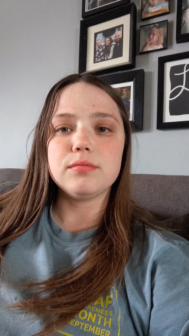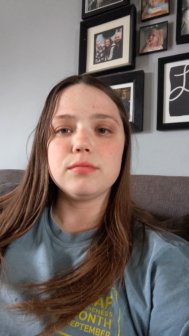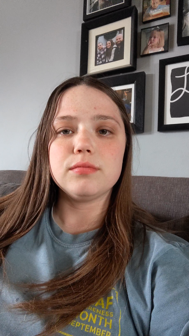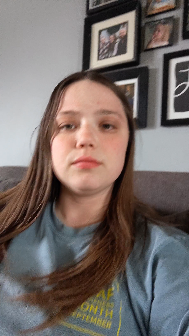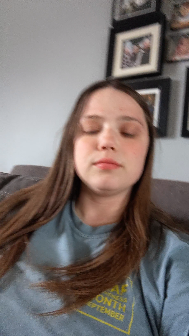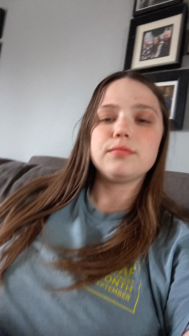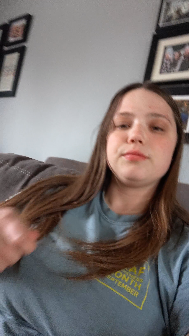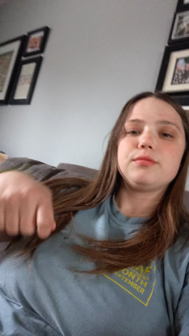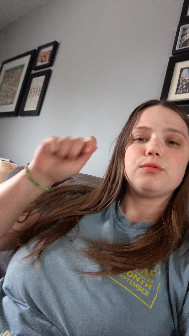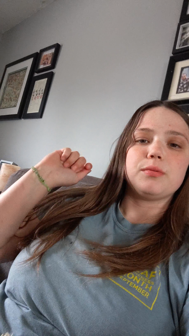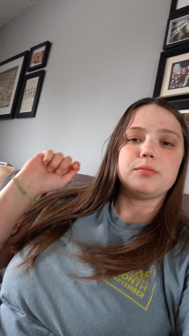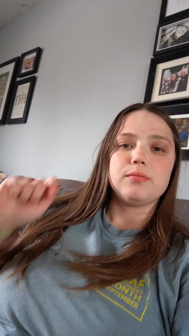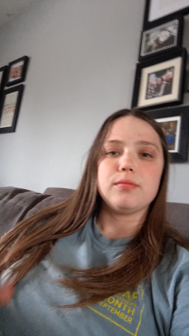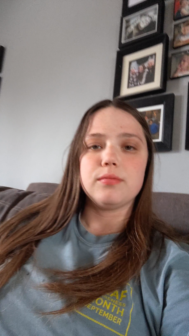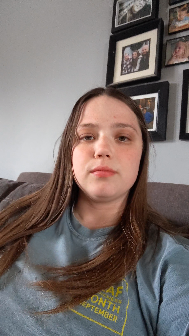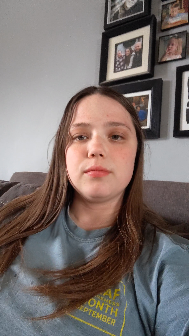rip